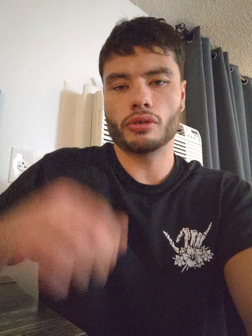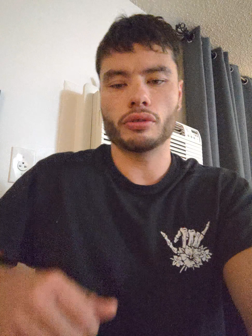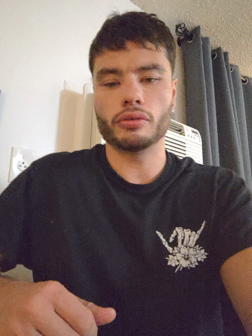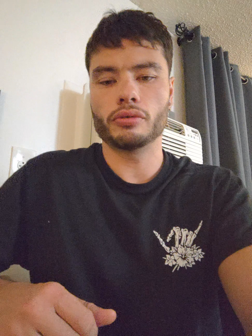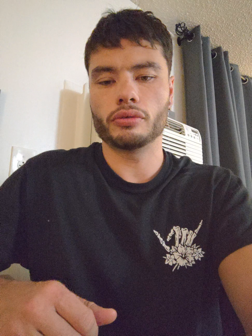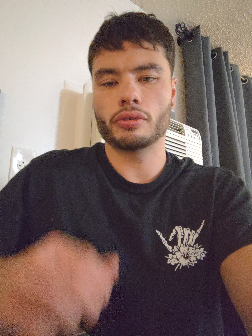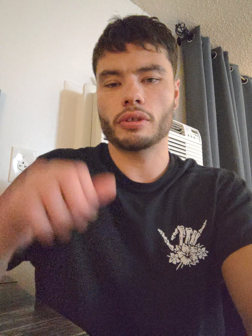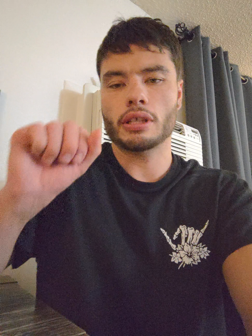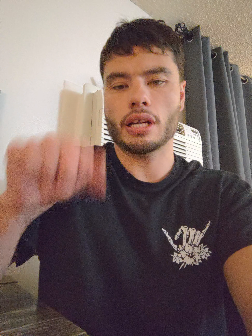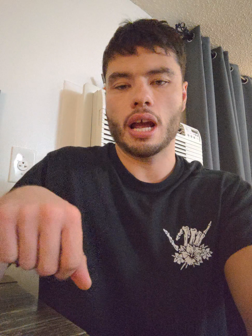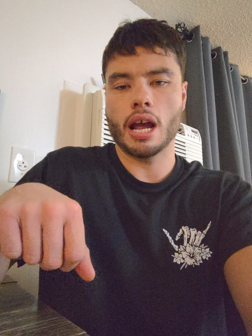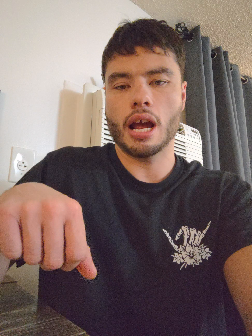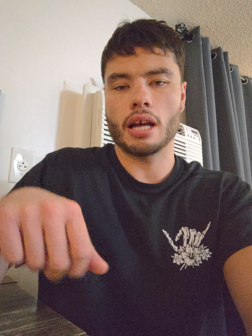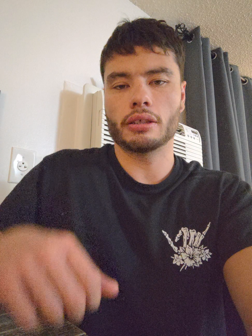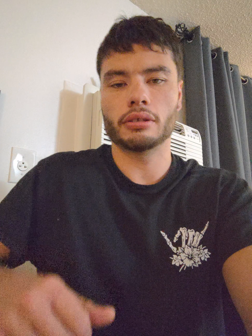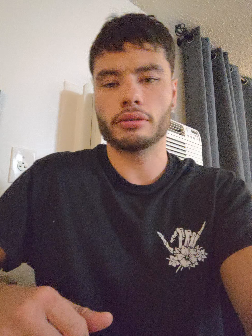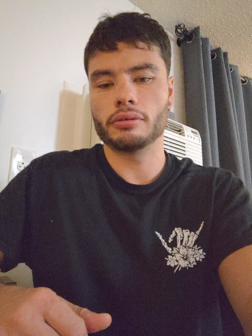can